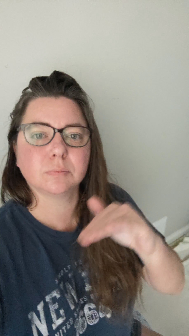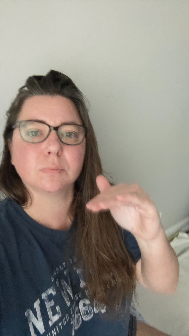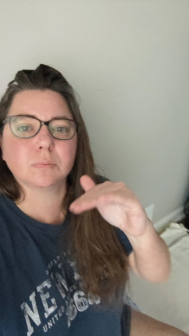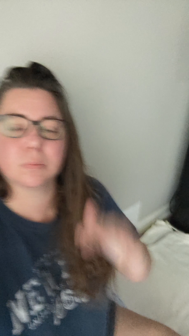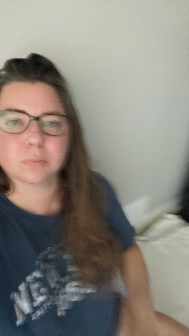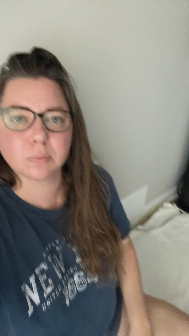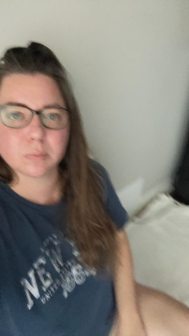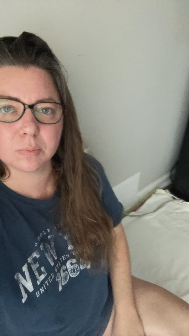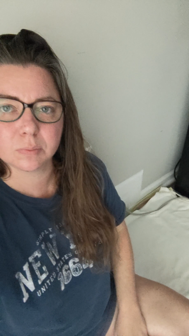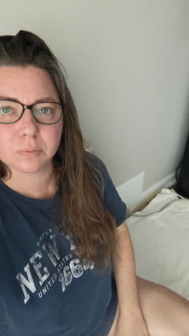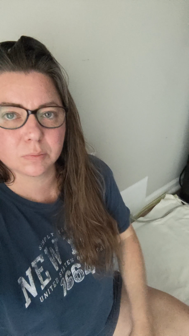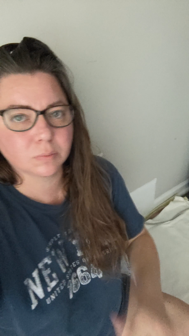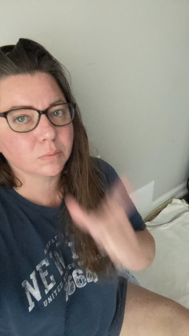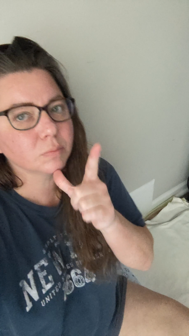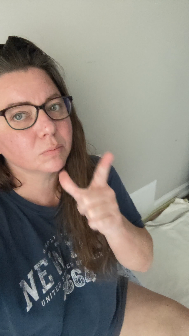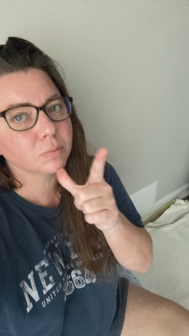lunch